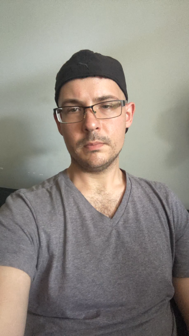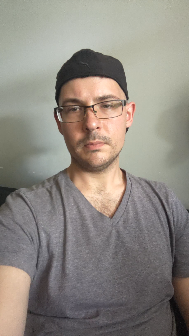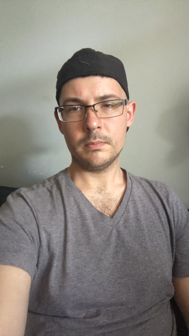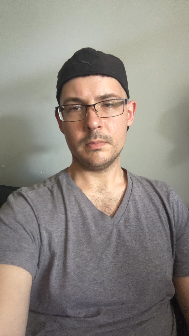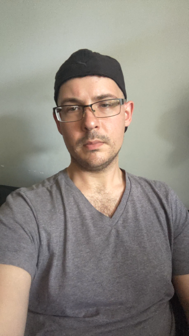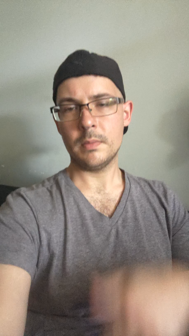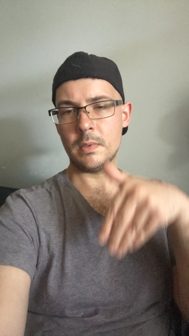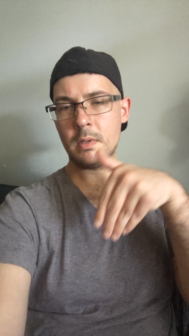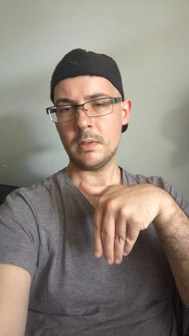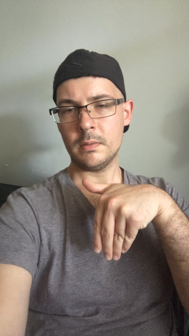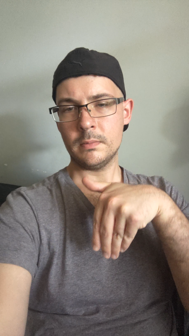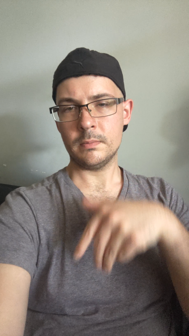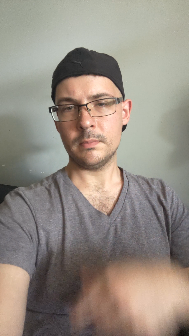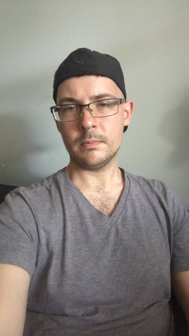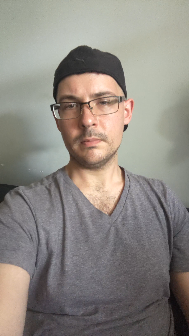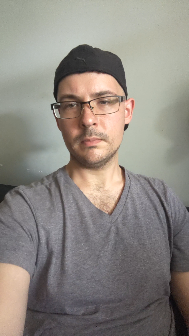night night